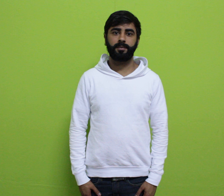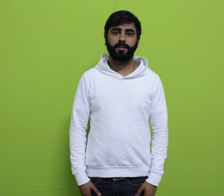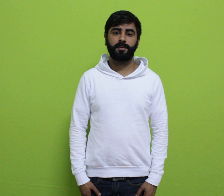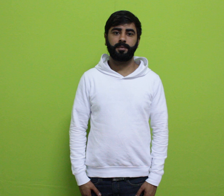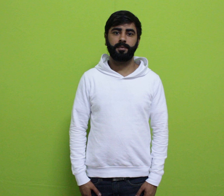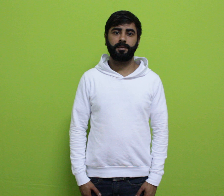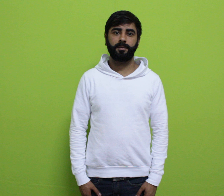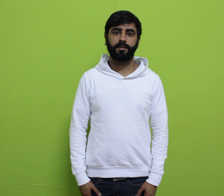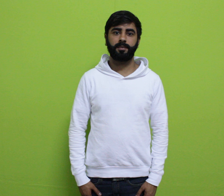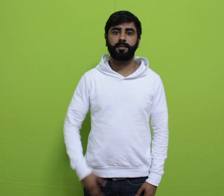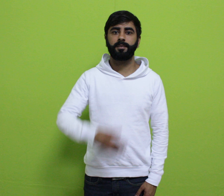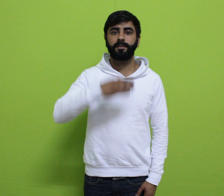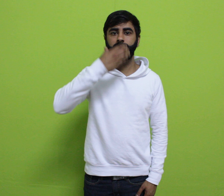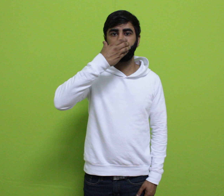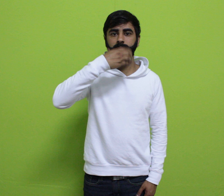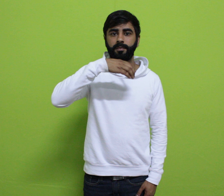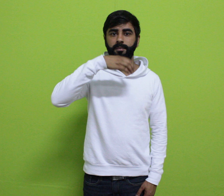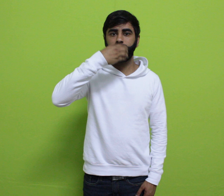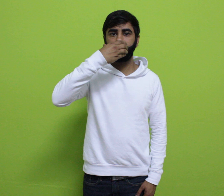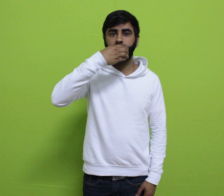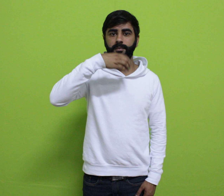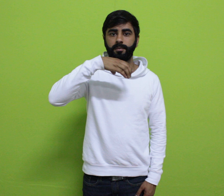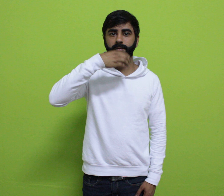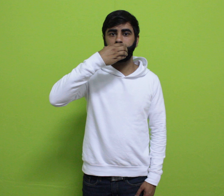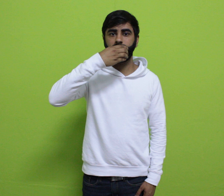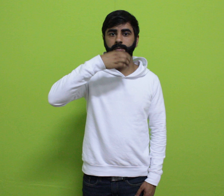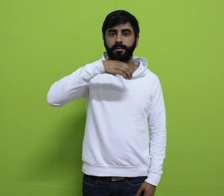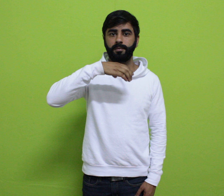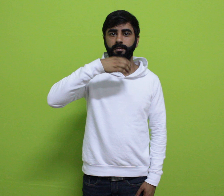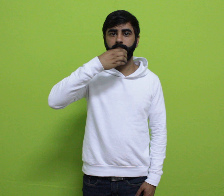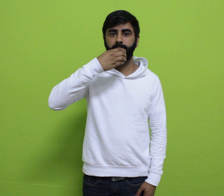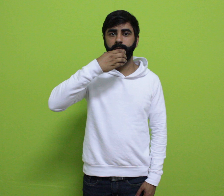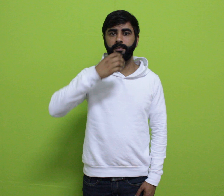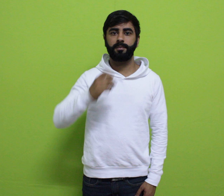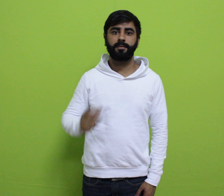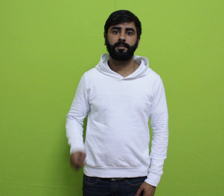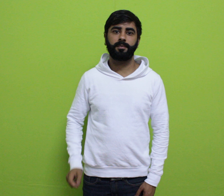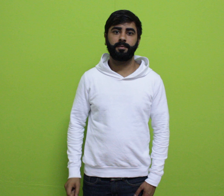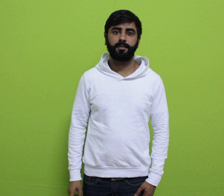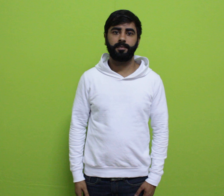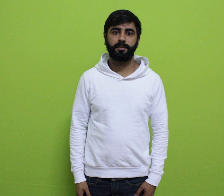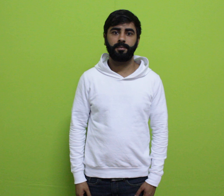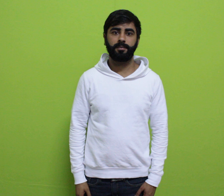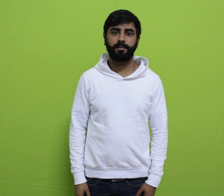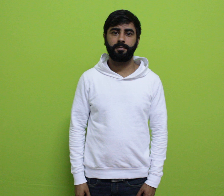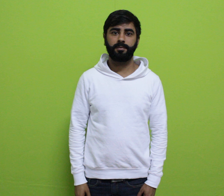maçã